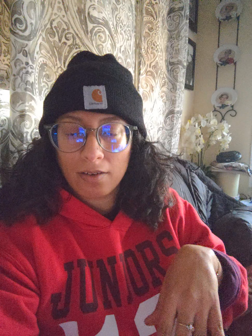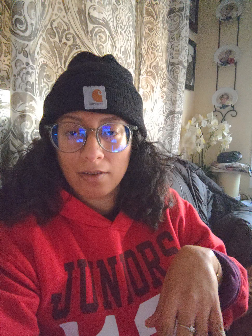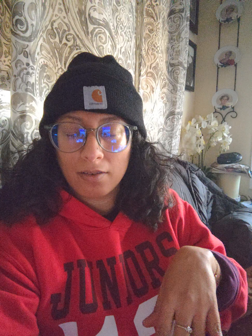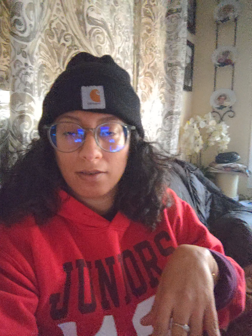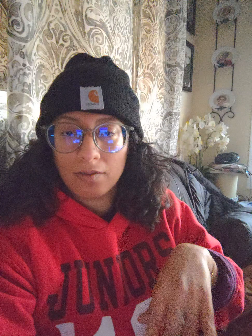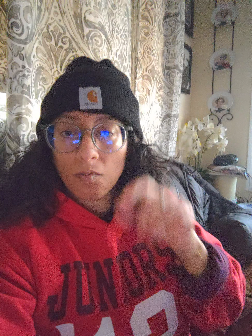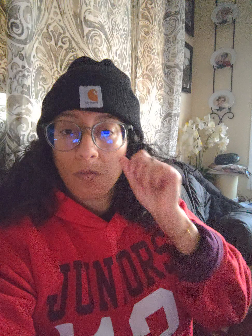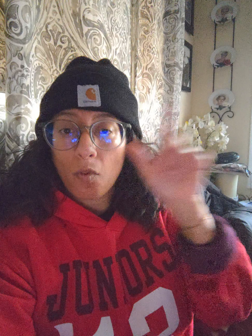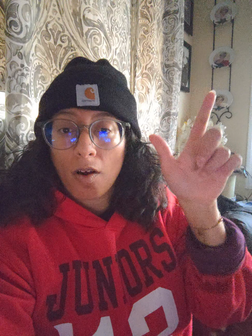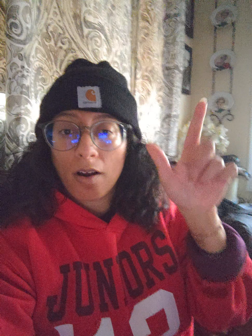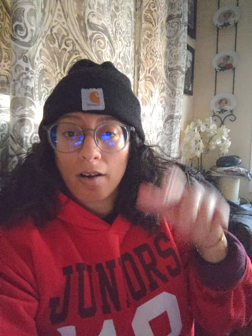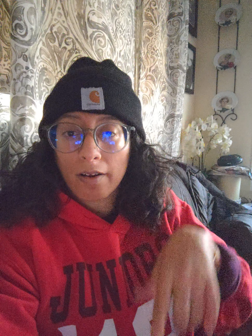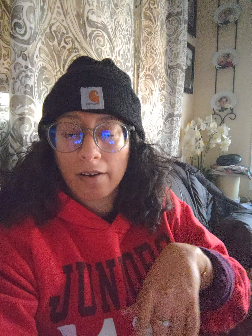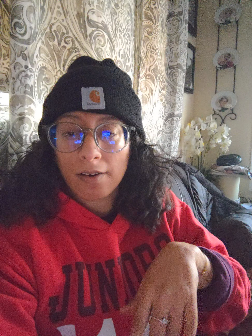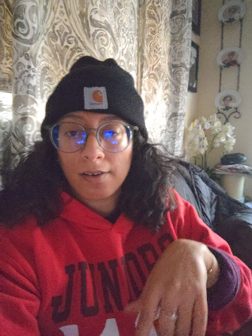wake